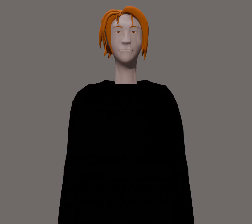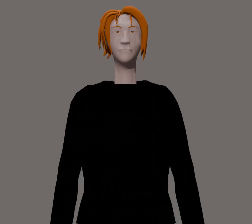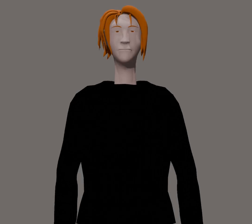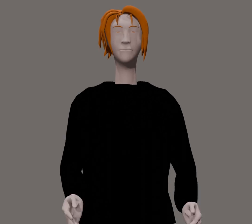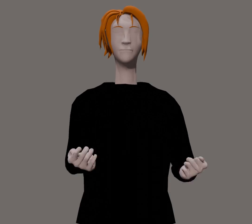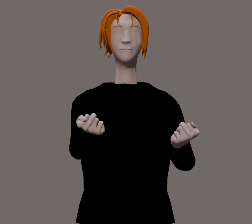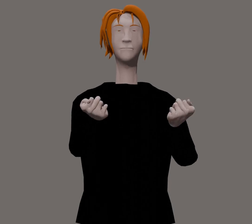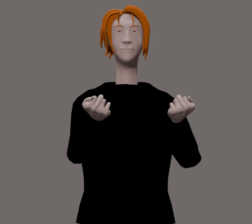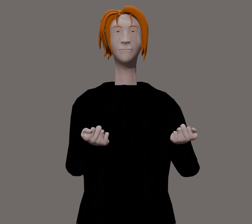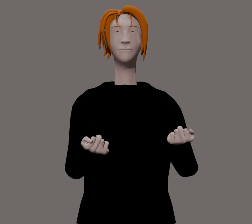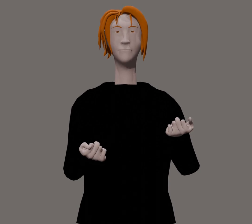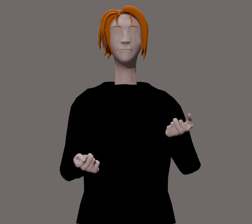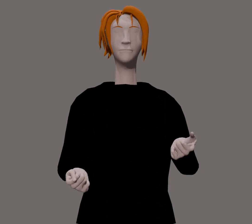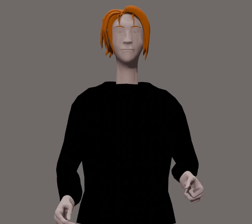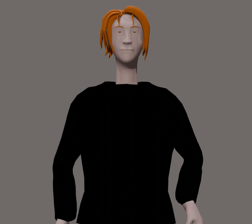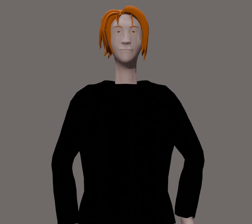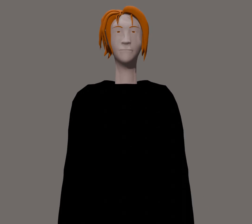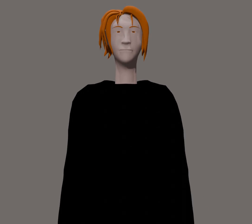Chest Drawer